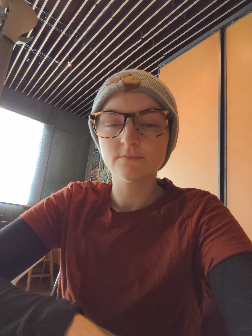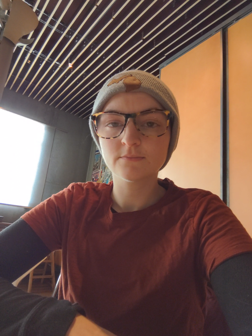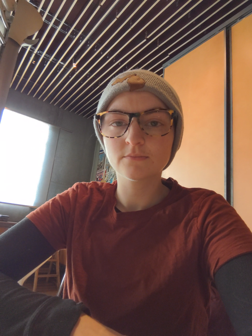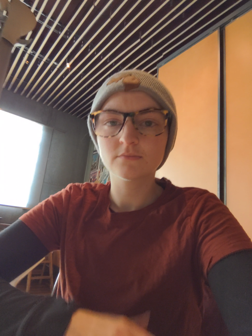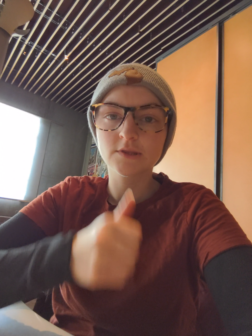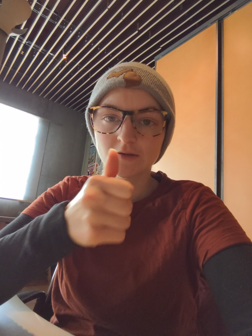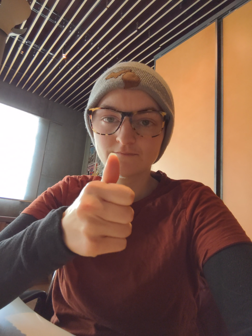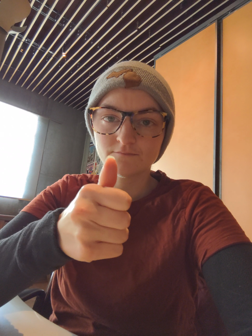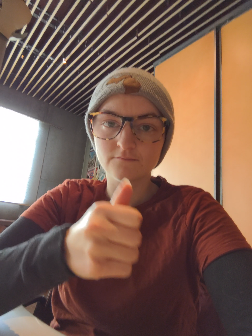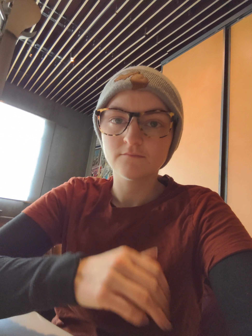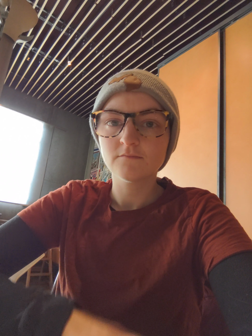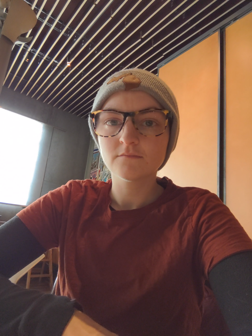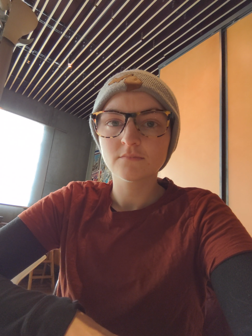yourself